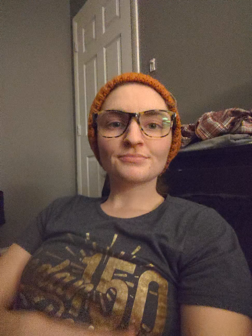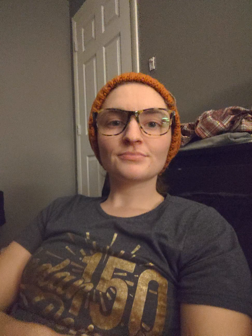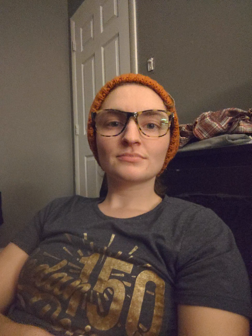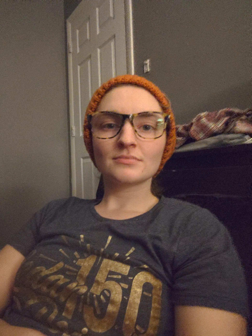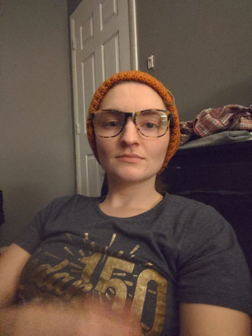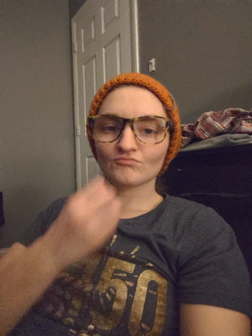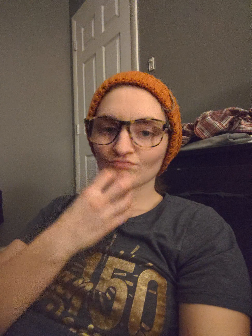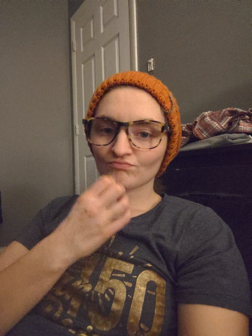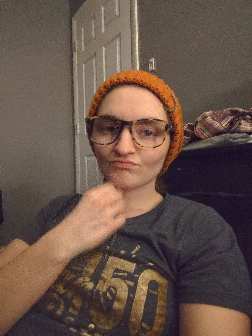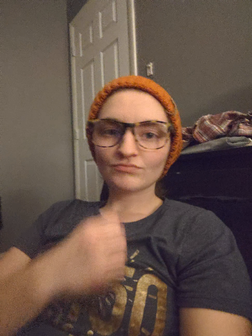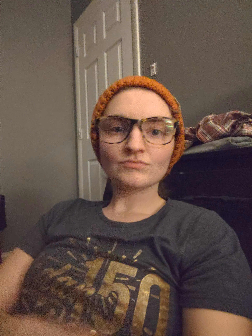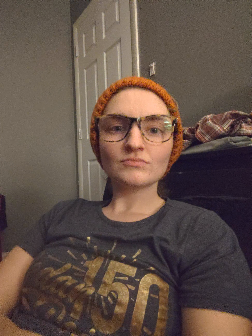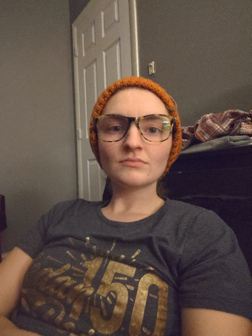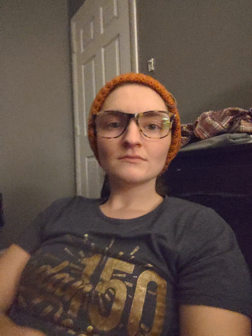underwear